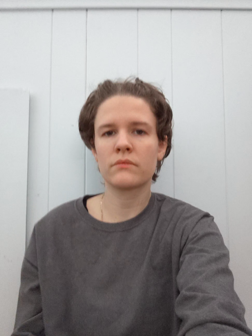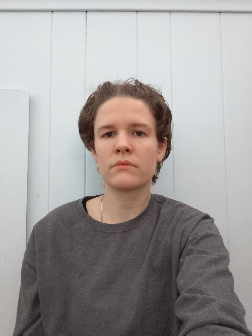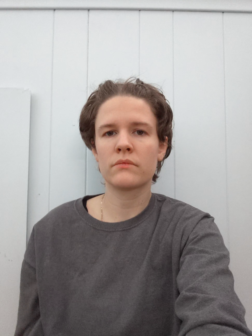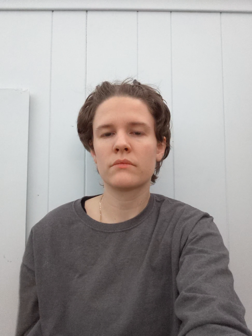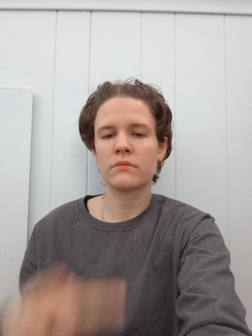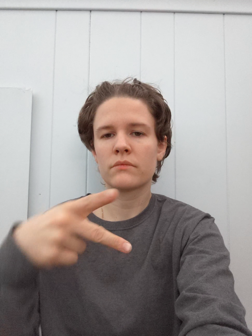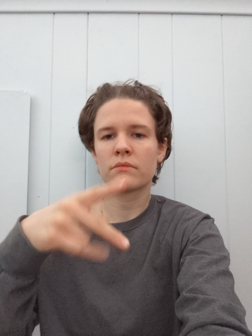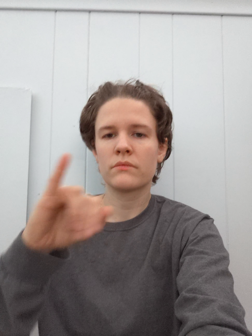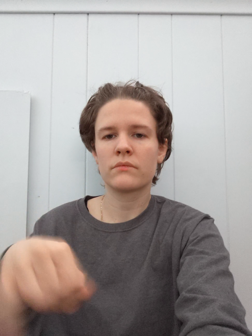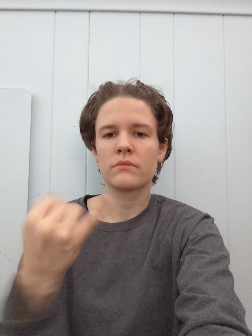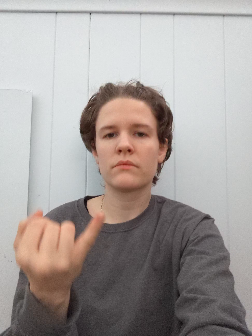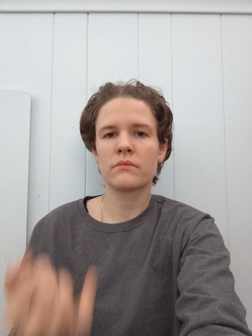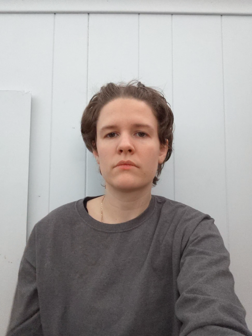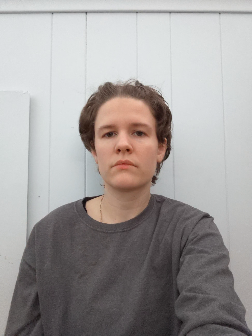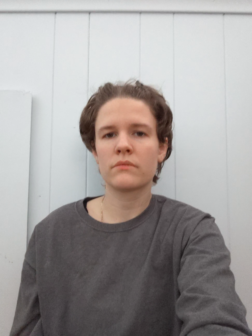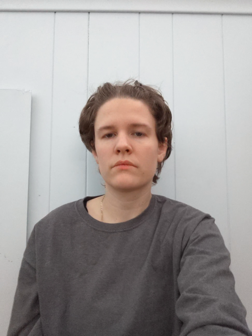pajamas